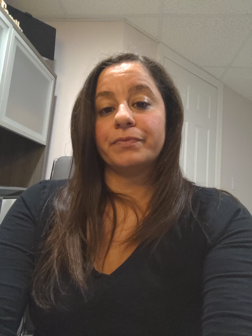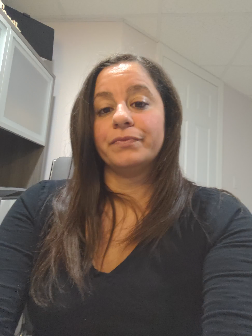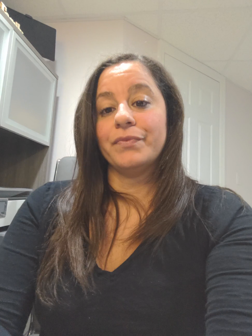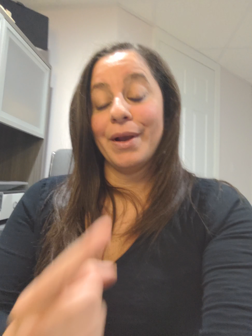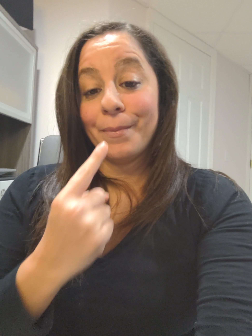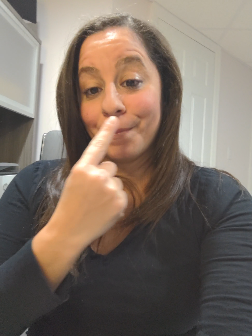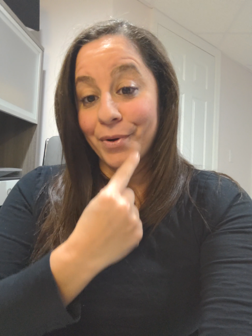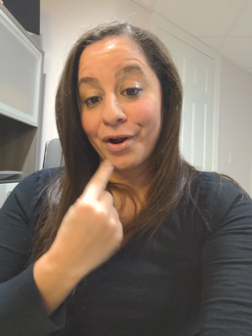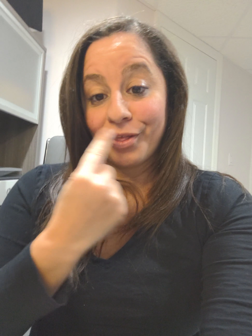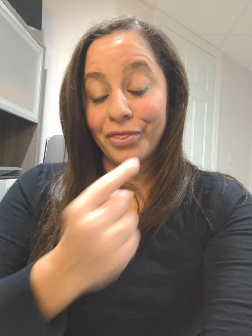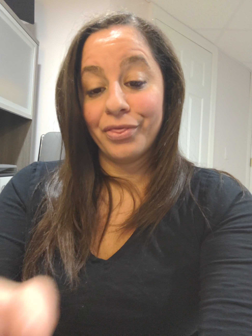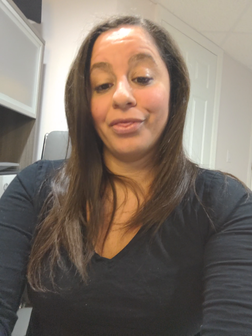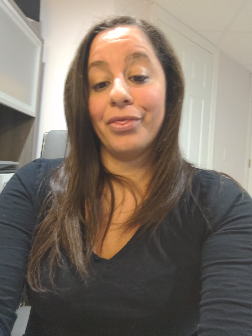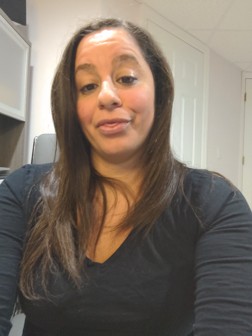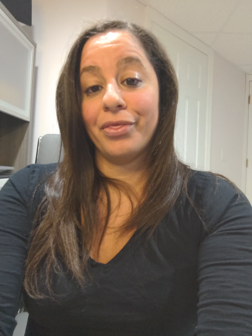mouth